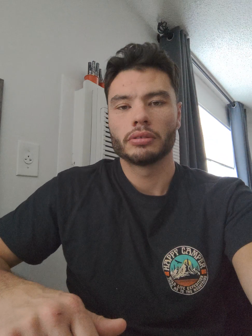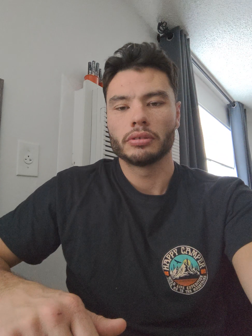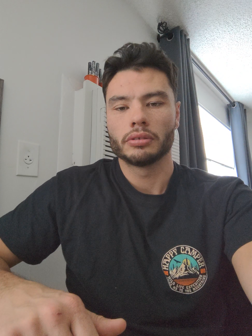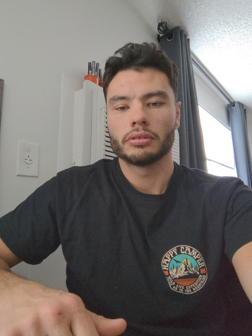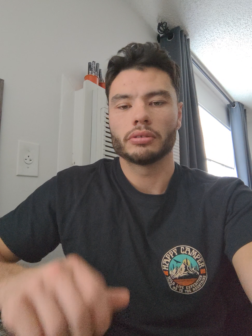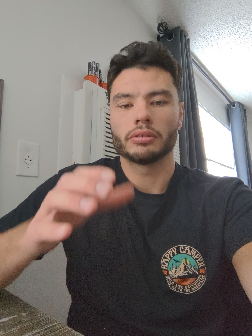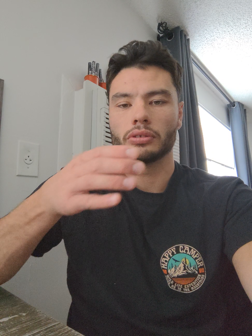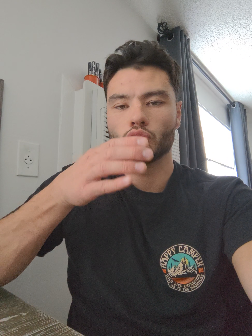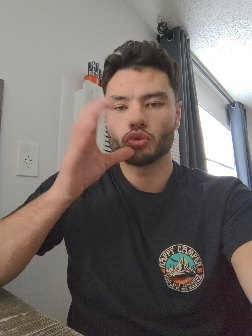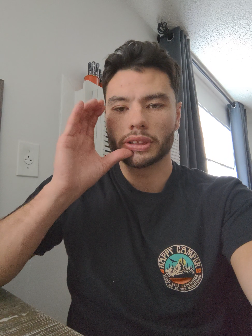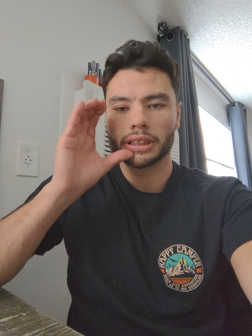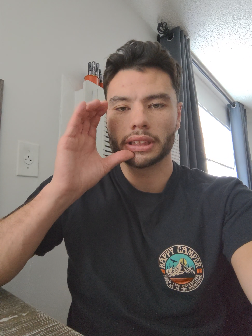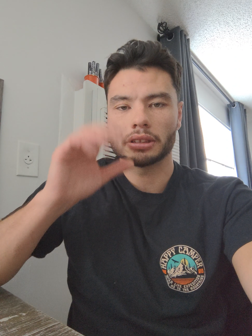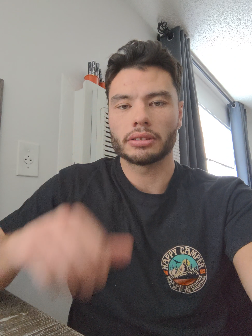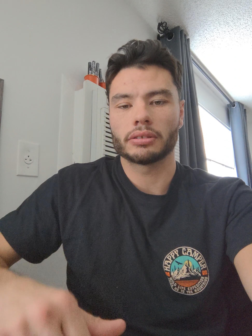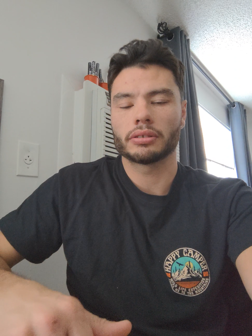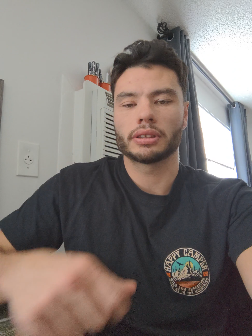drink